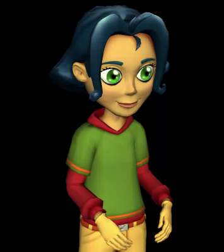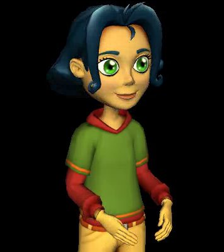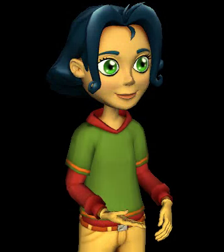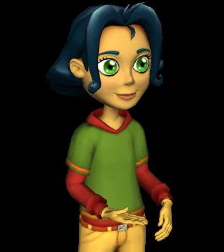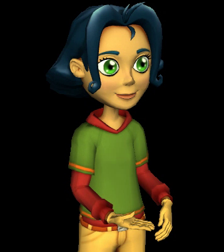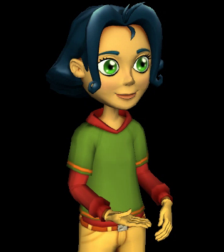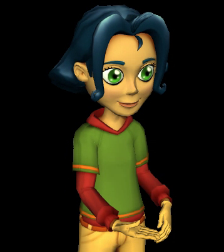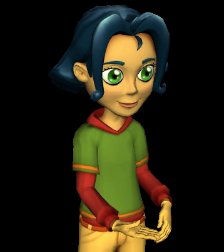أم